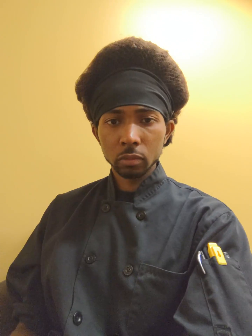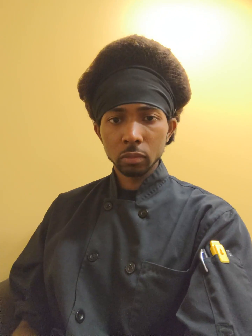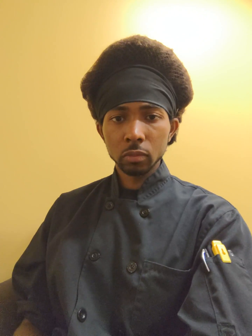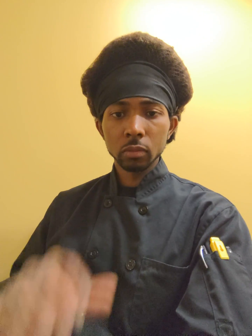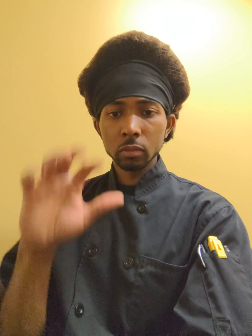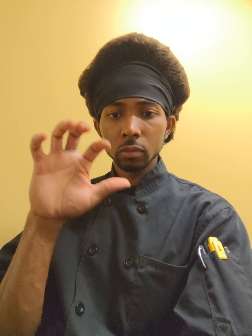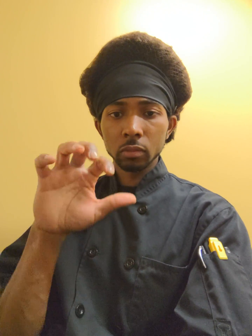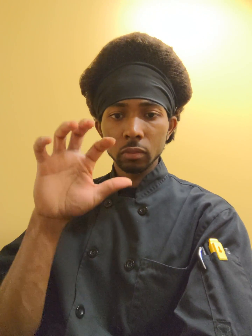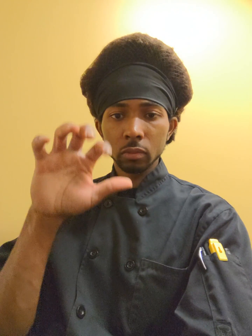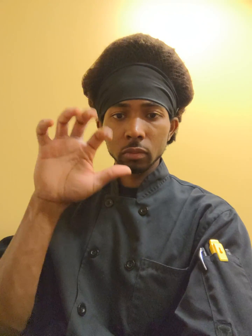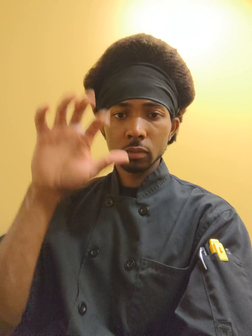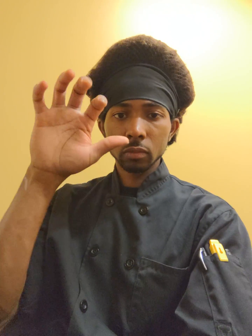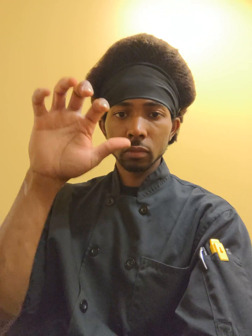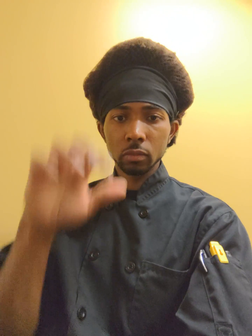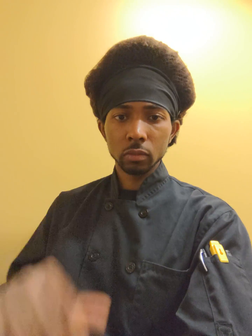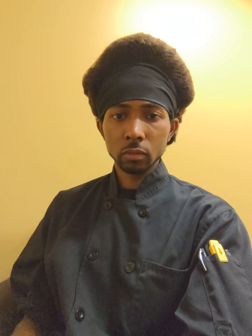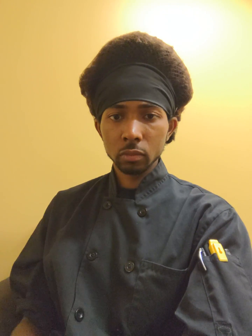climb